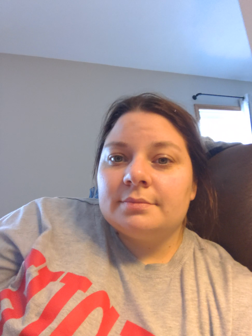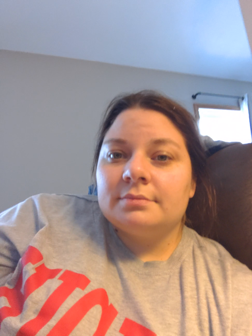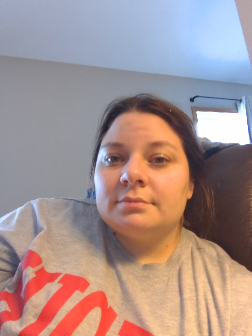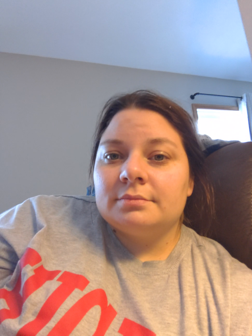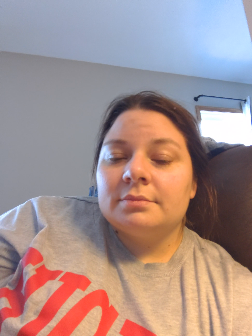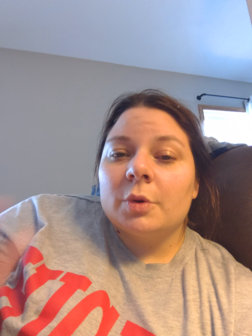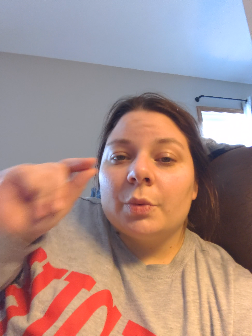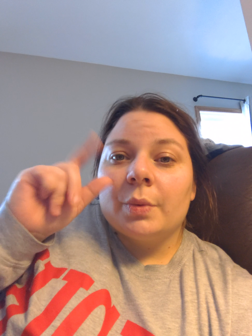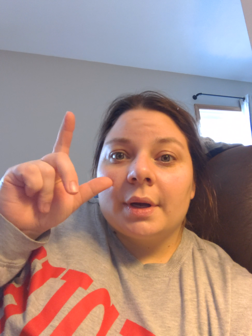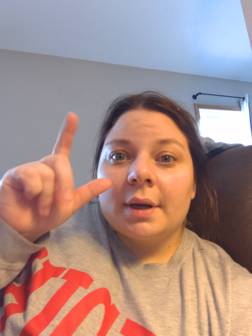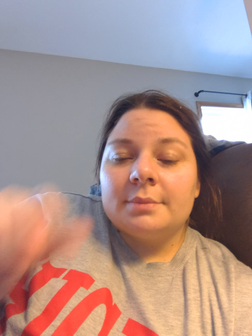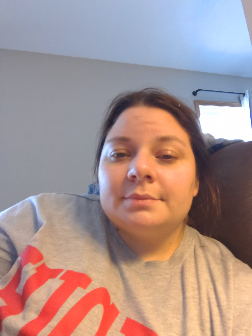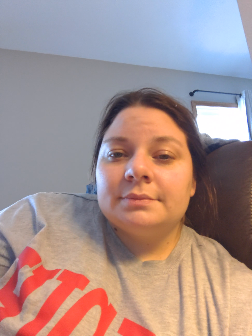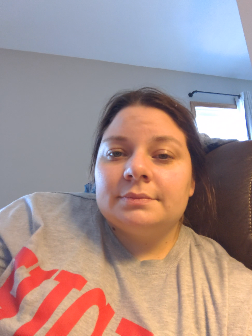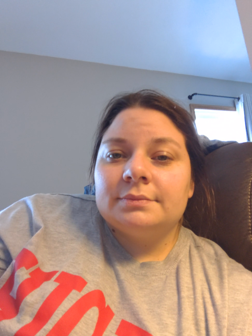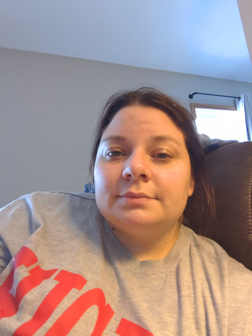wake